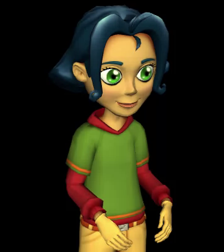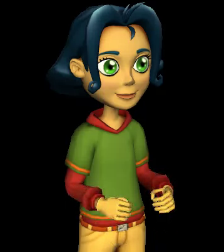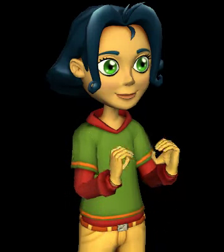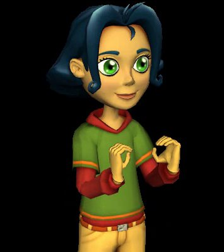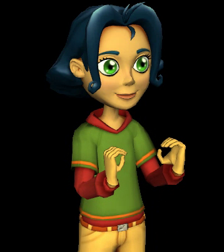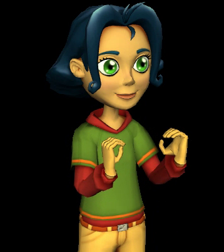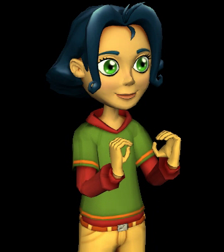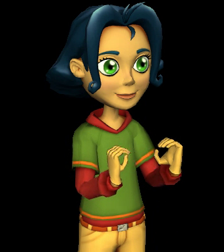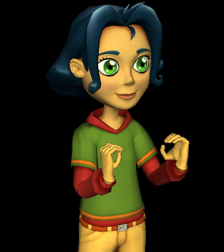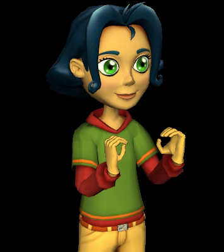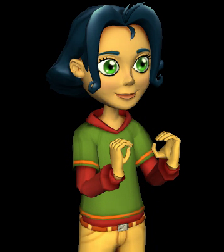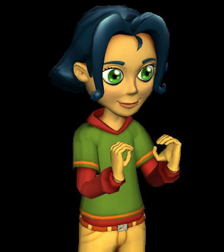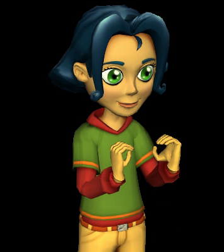عم